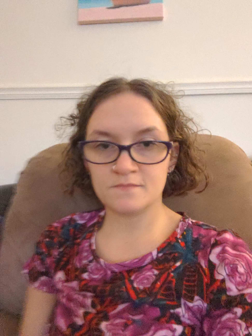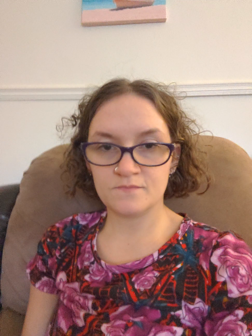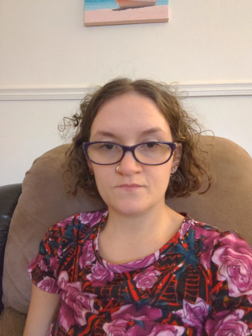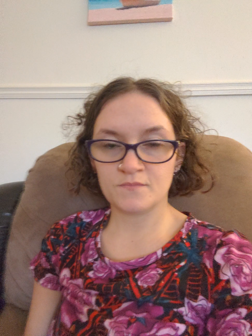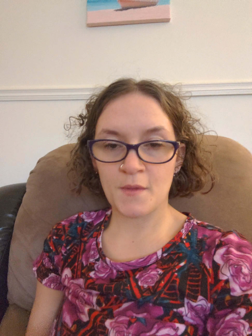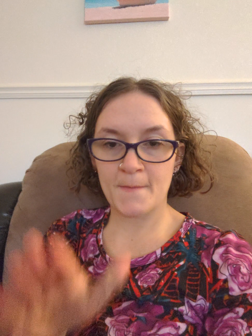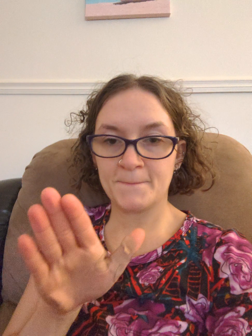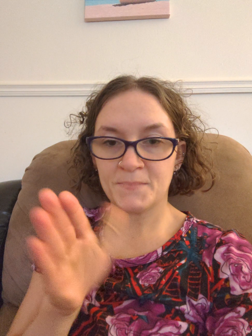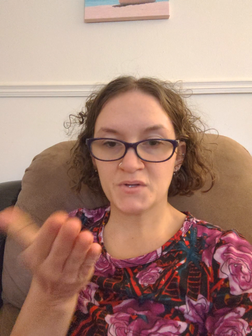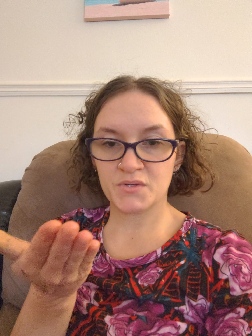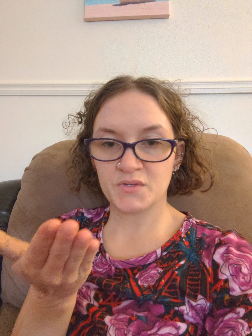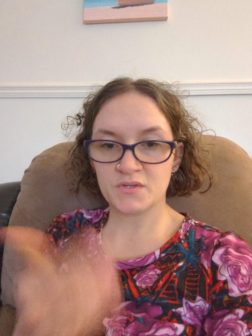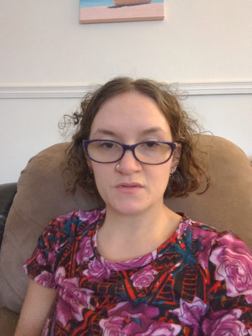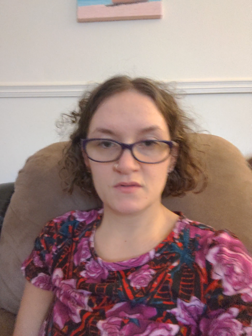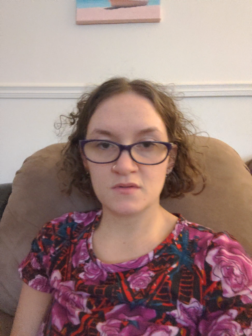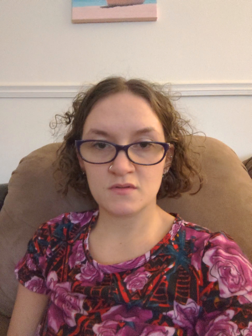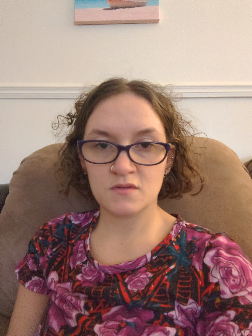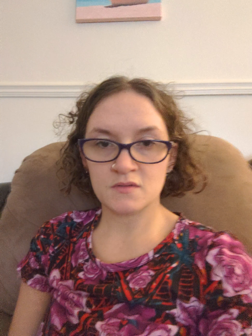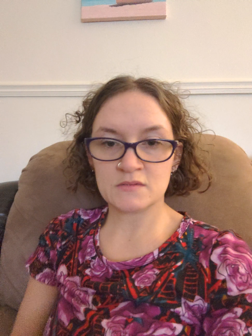book